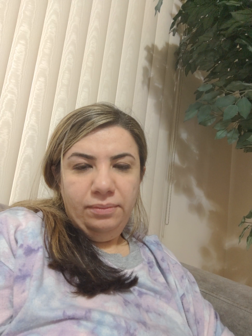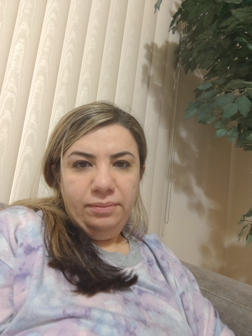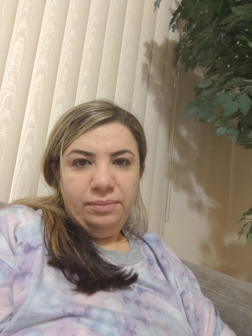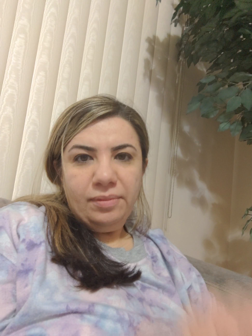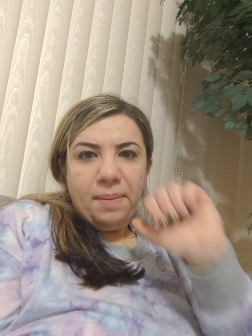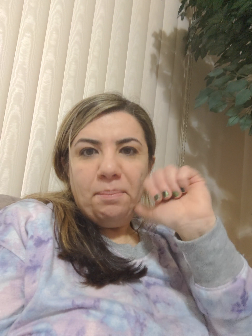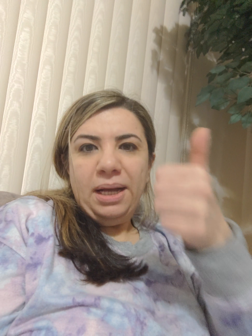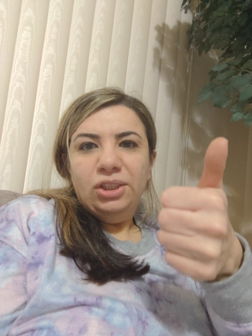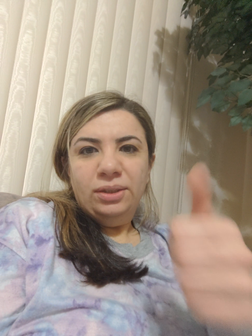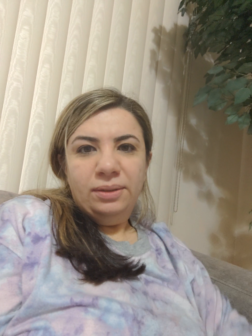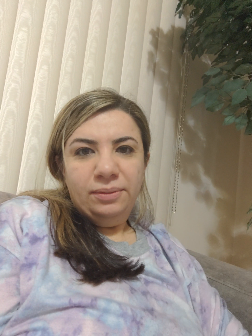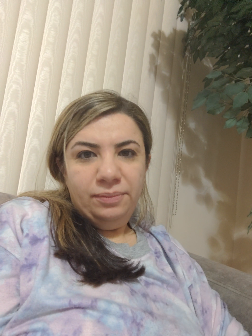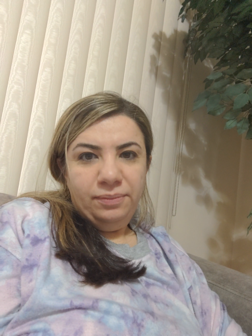tomorrow